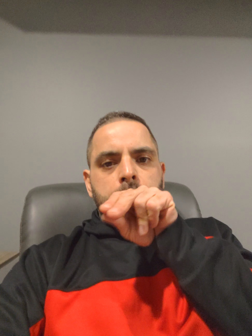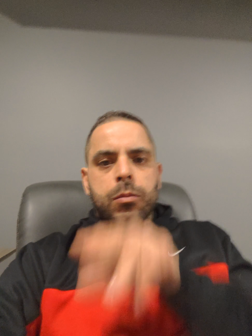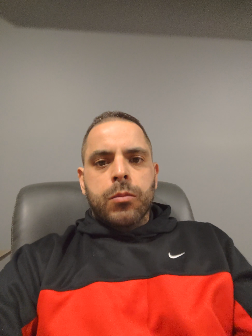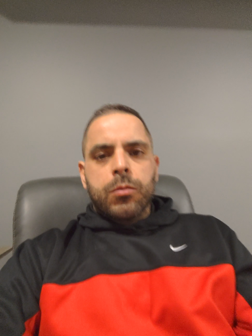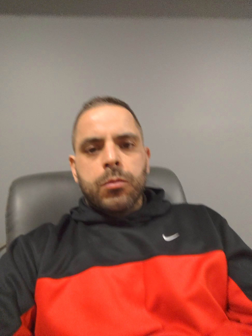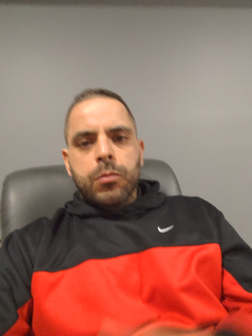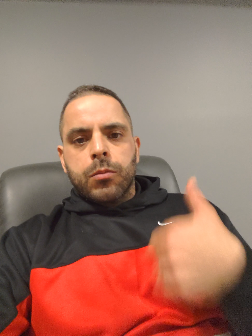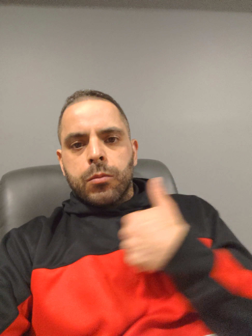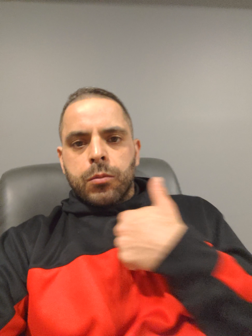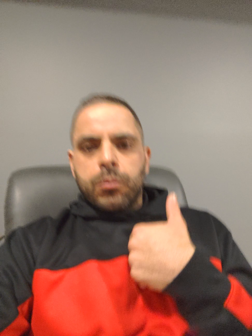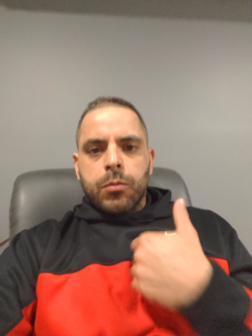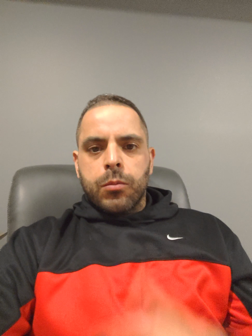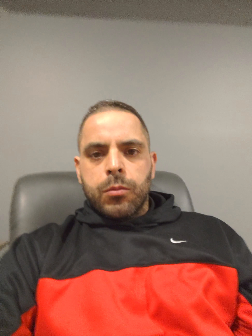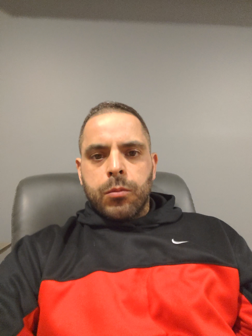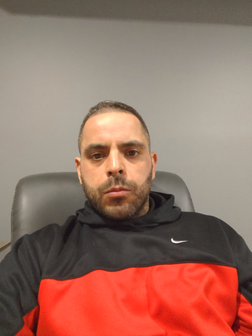animal